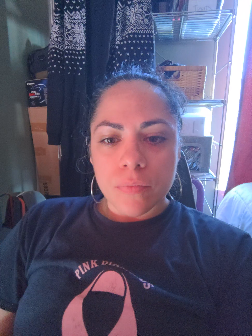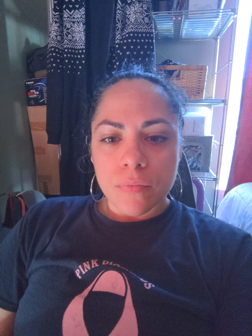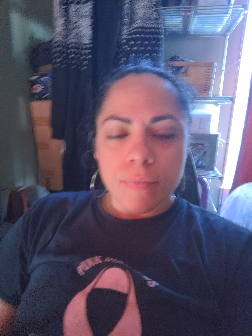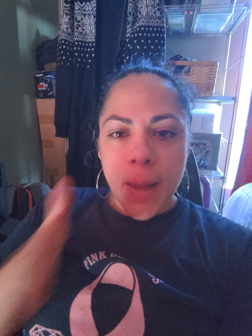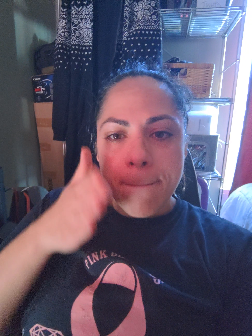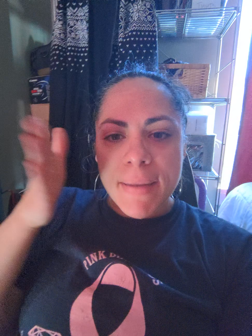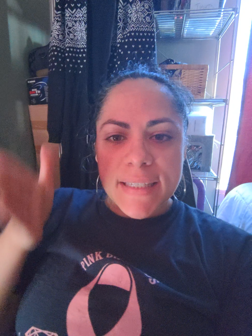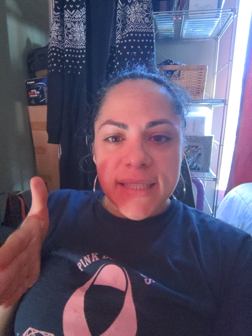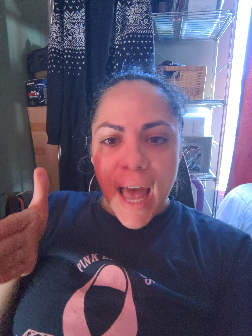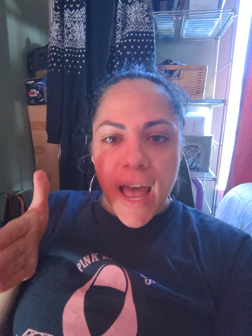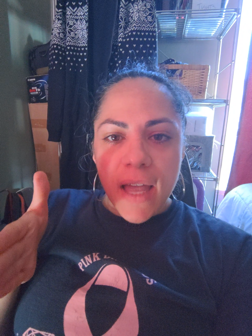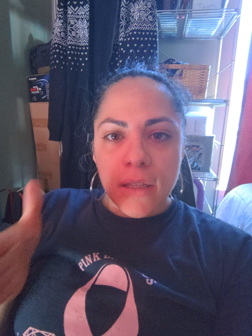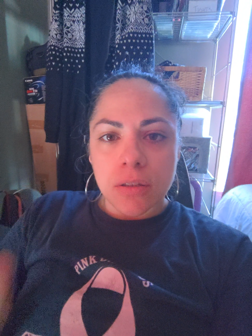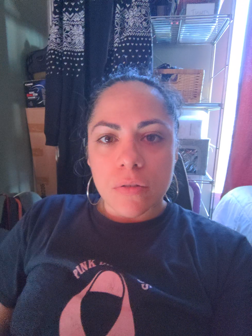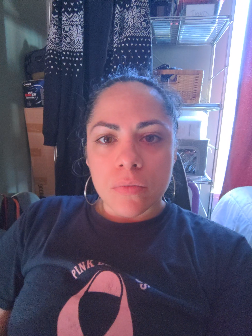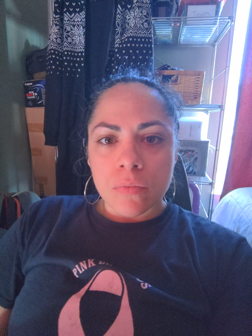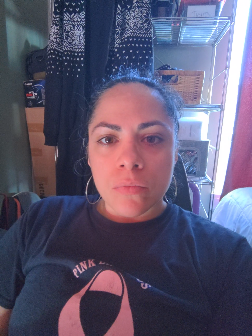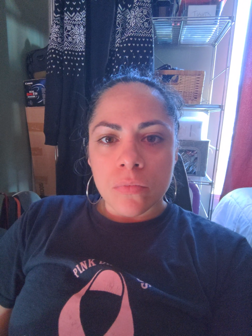beside